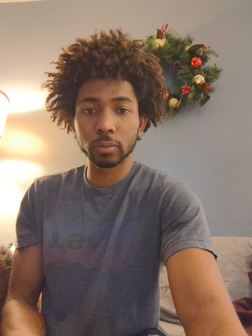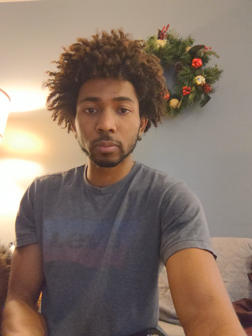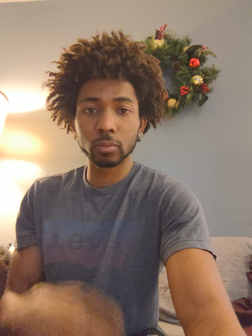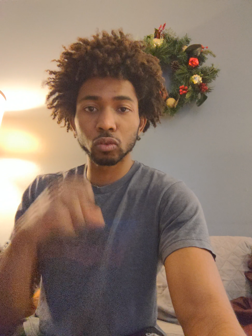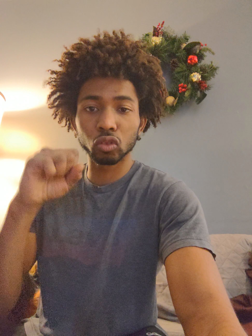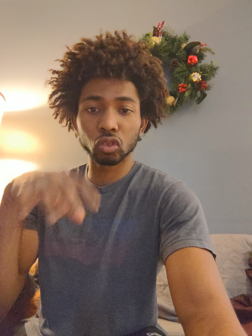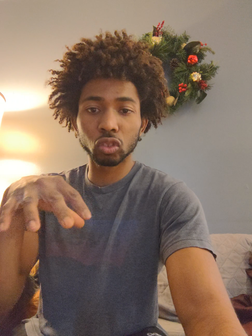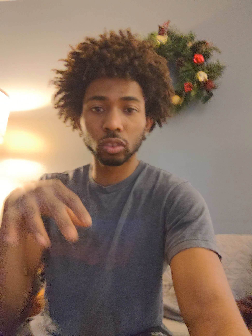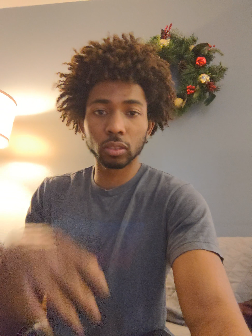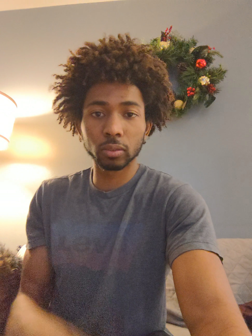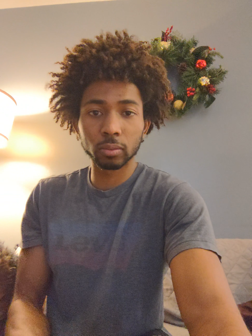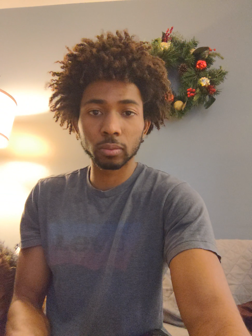drop